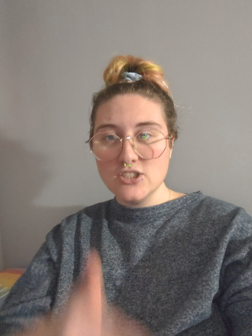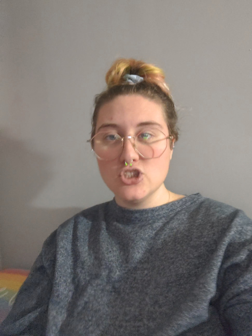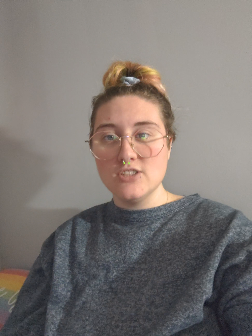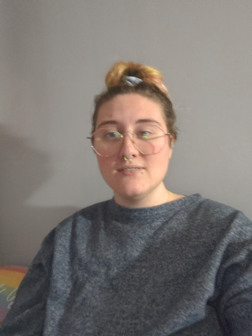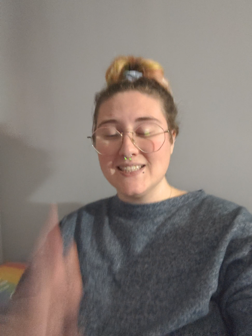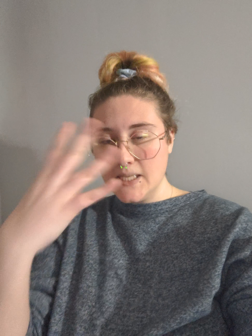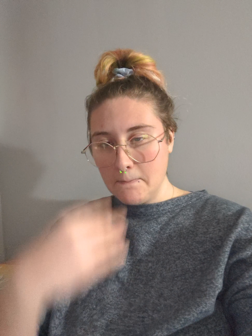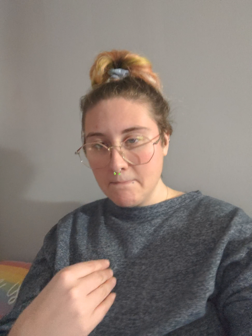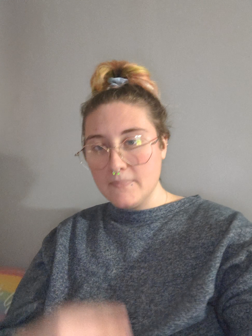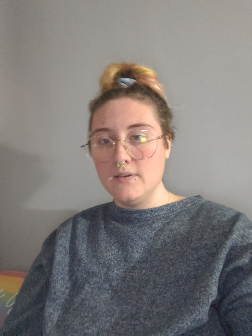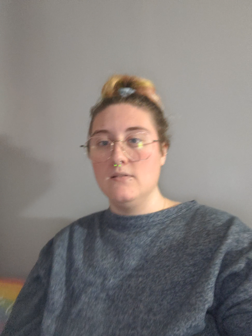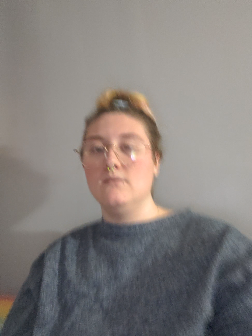sleep